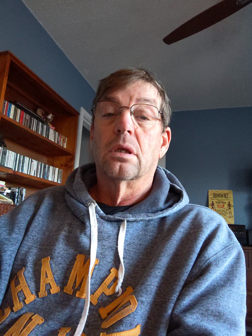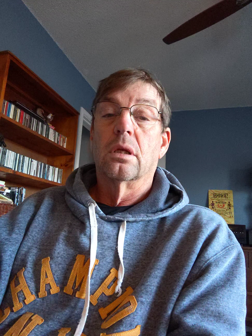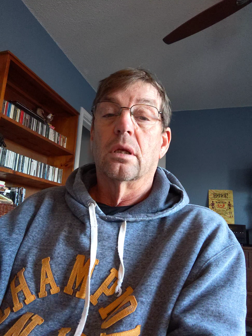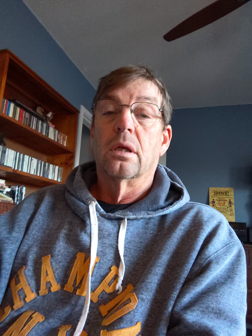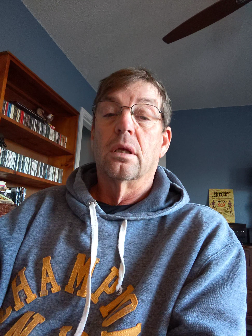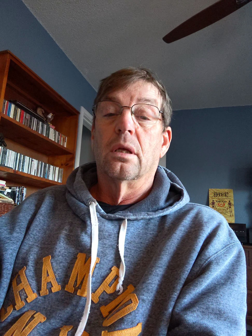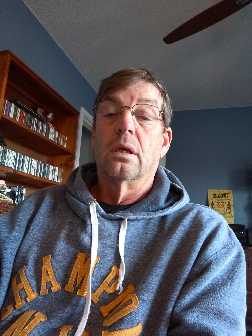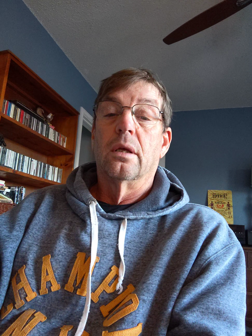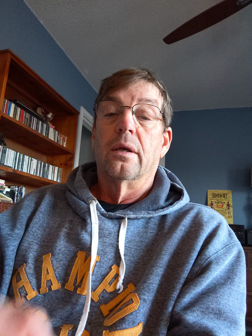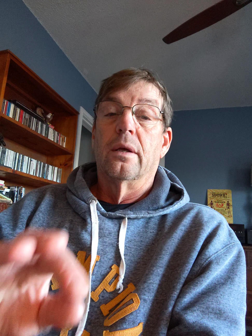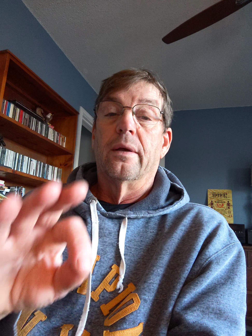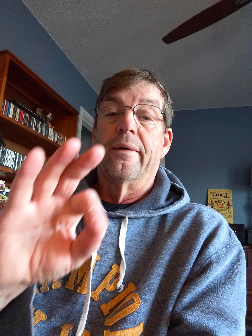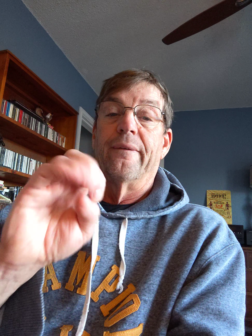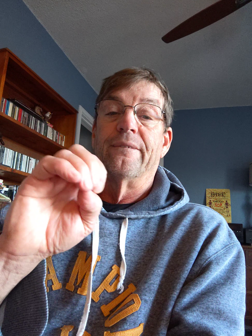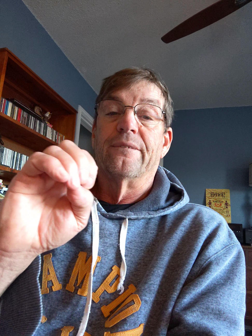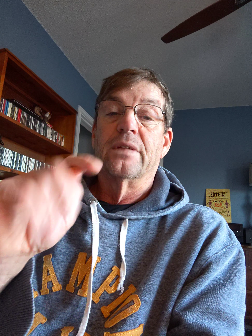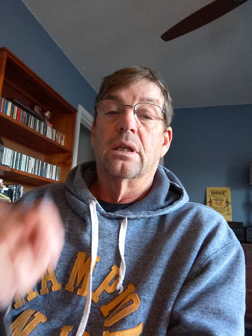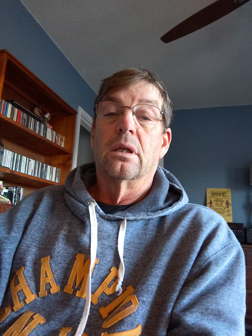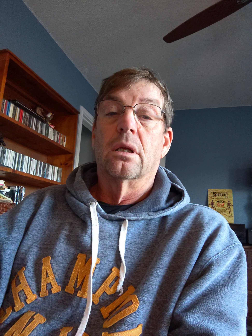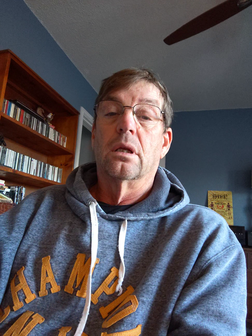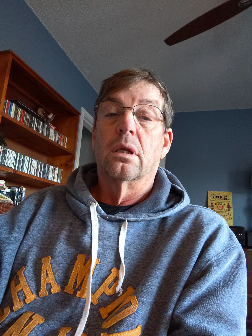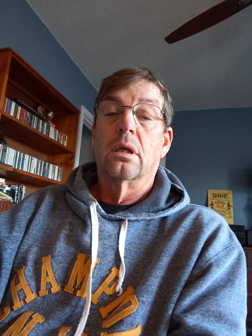feet